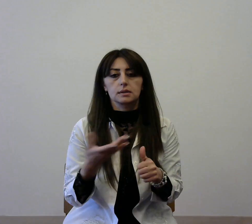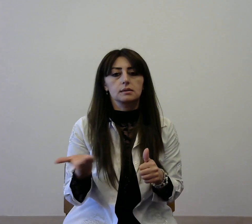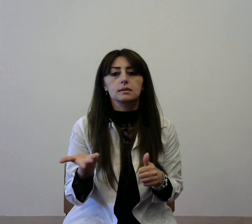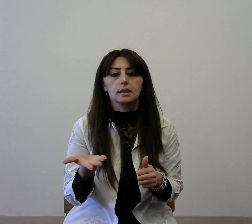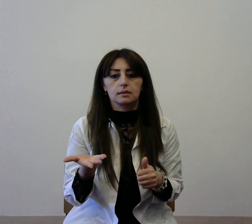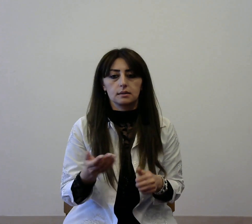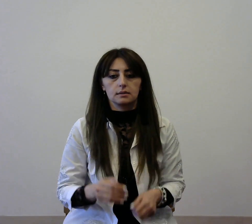nədir